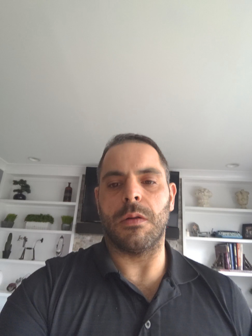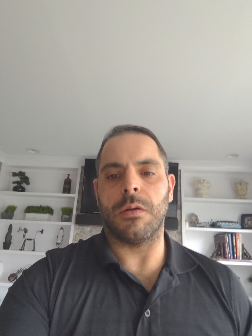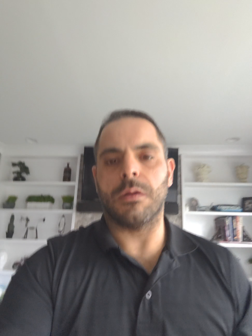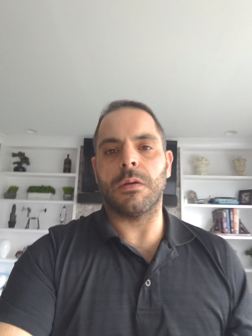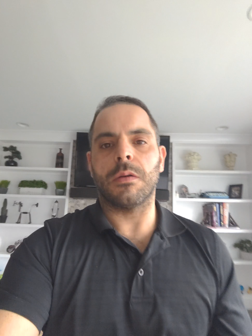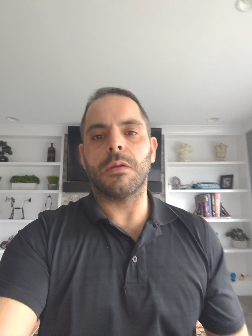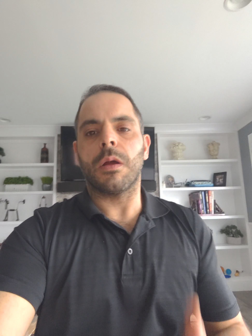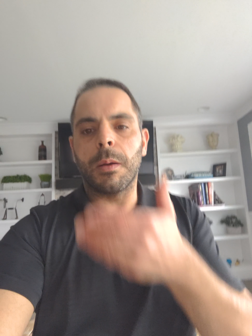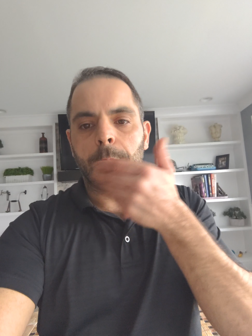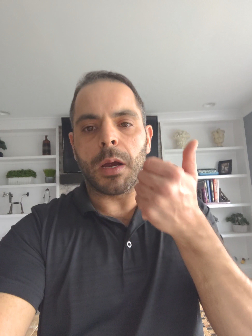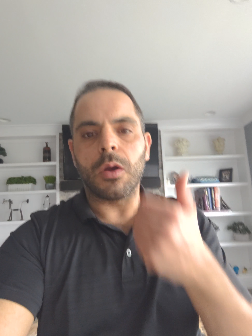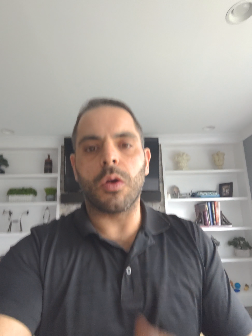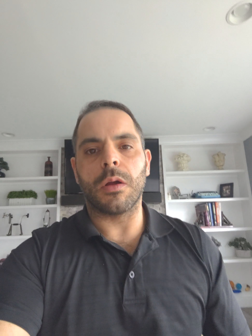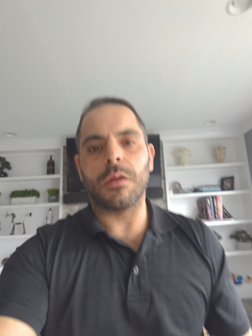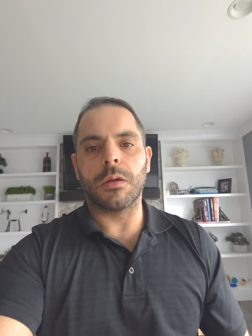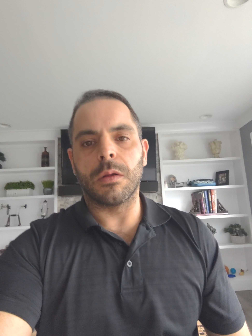better